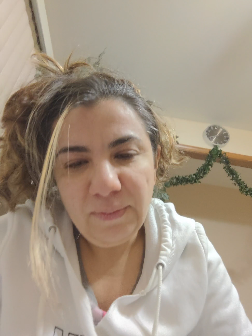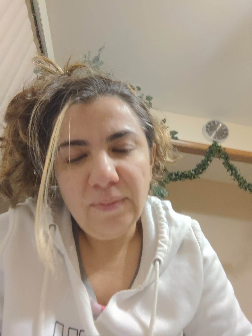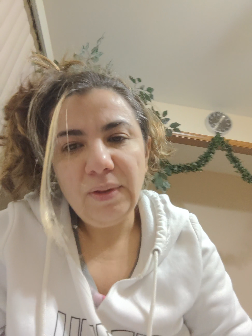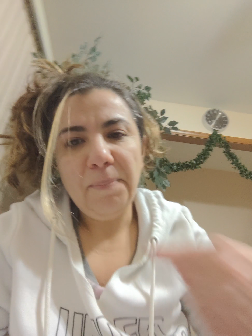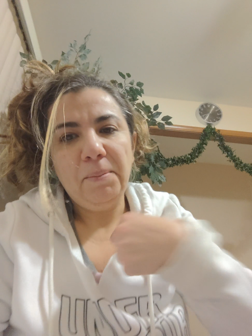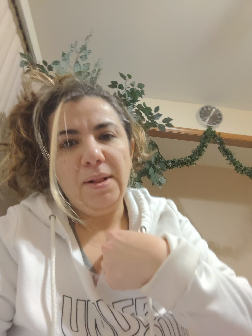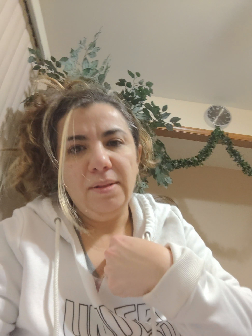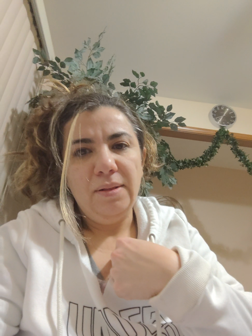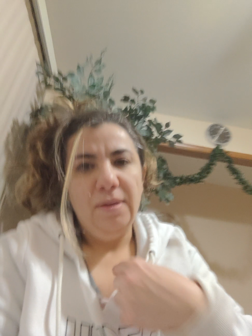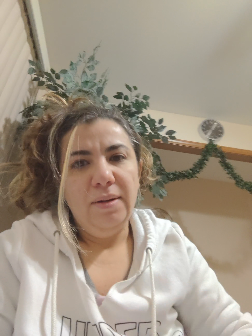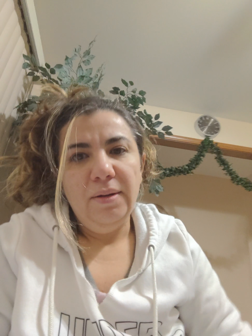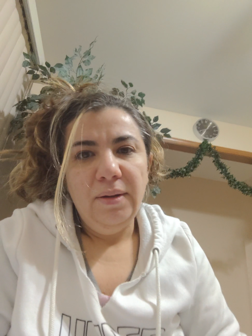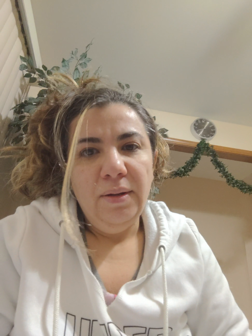my